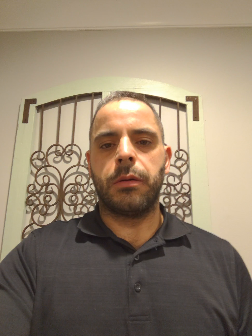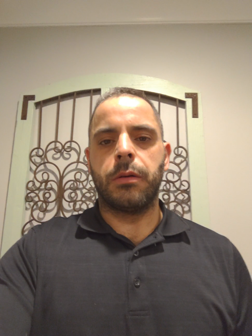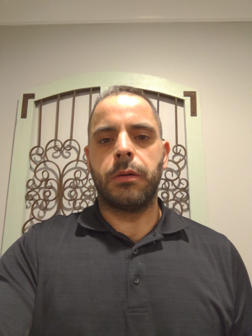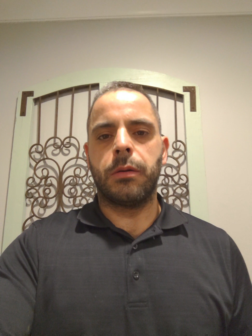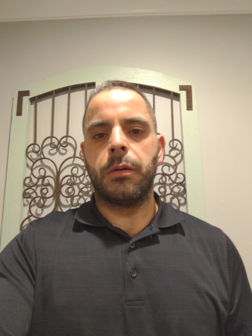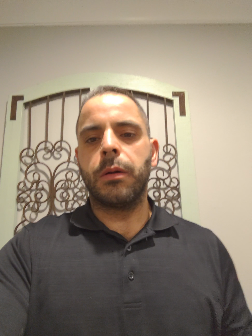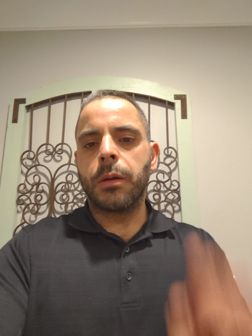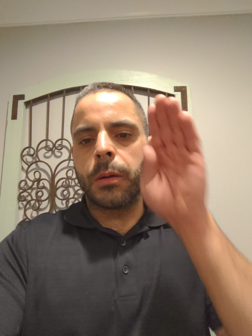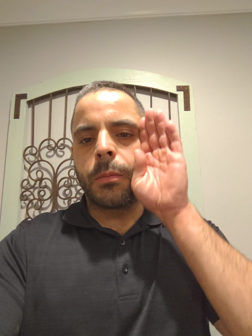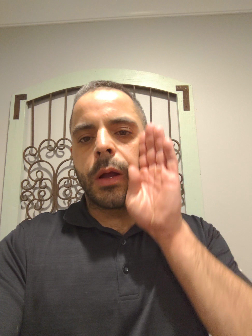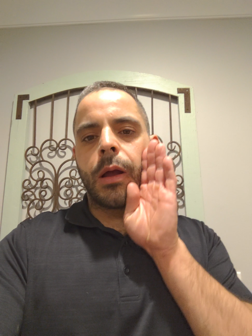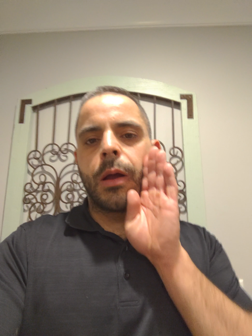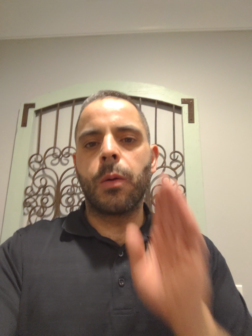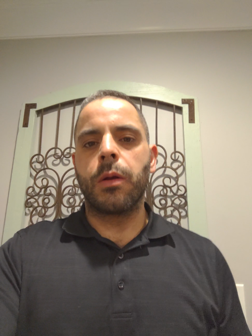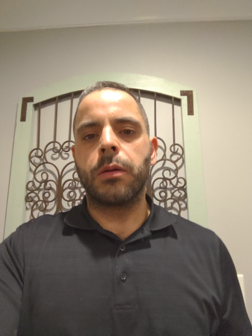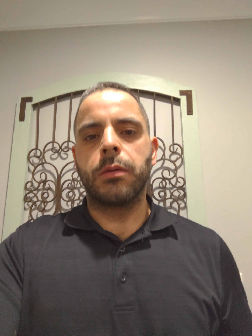brown